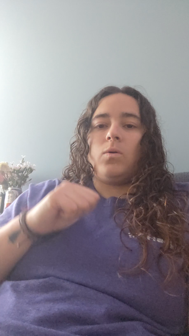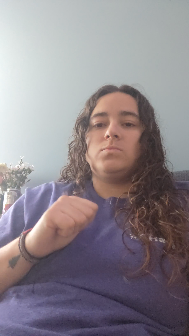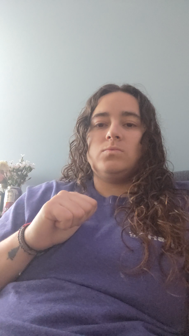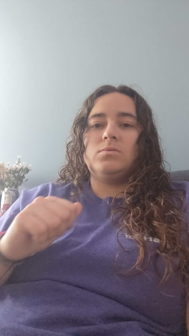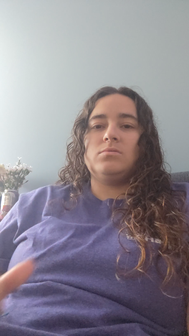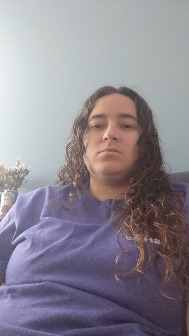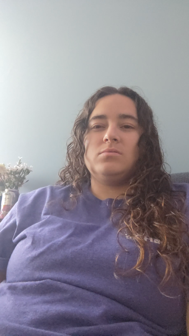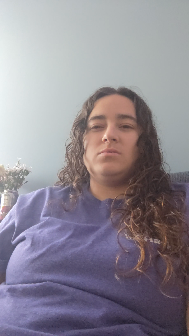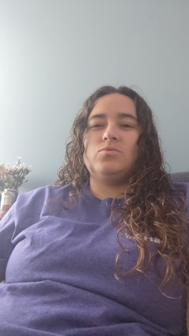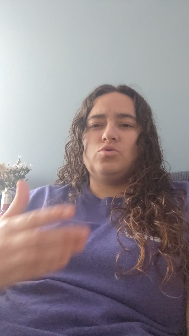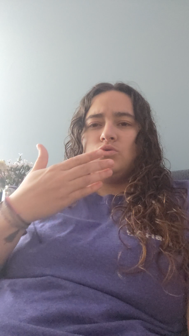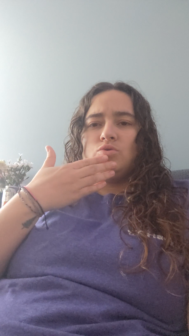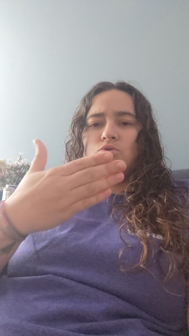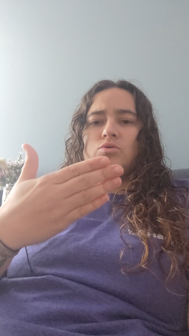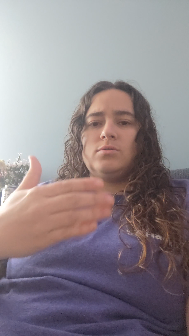good